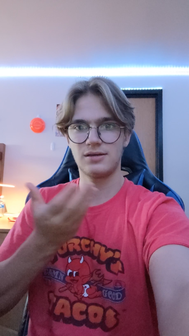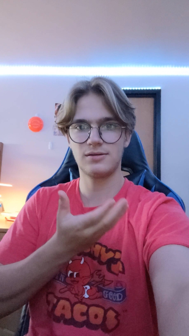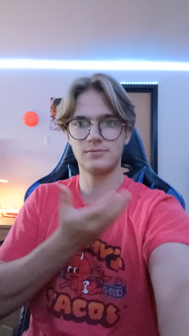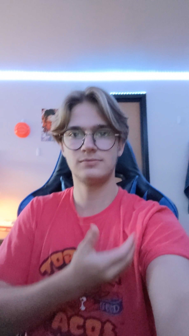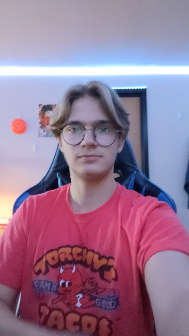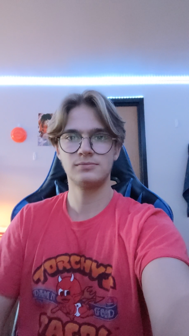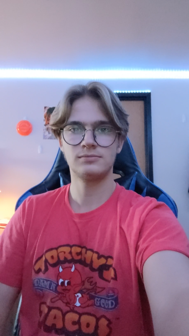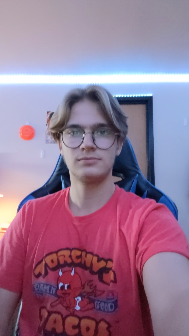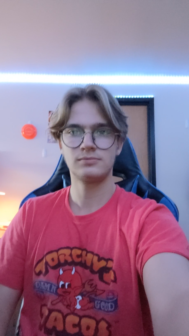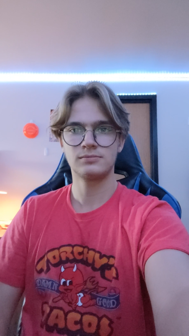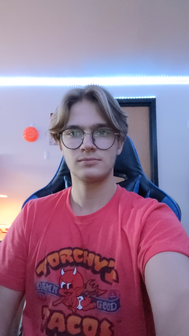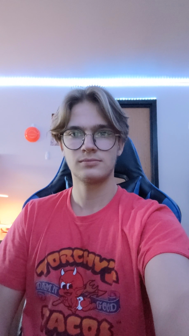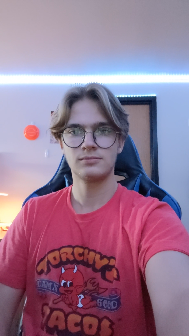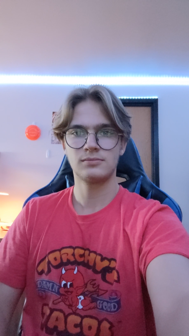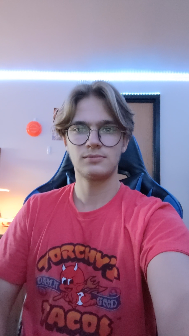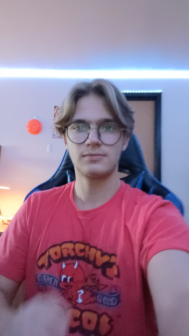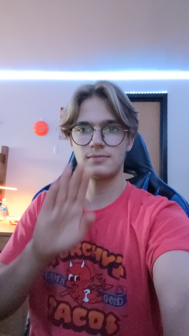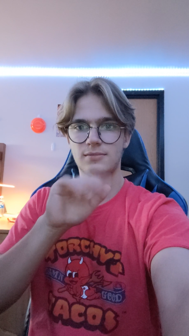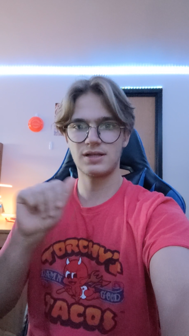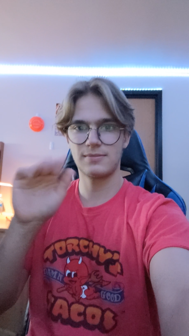baa baa